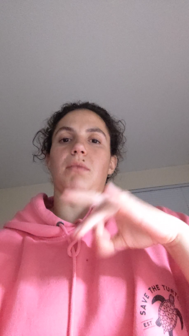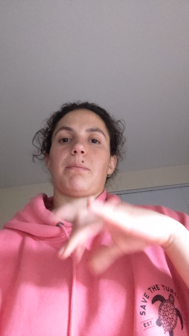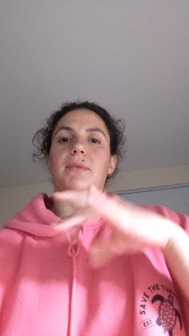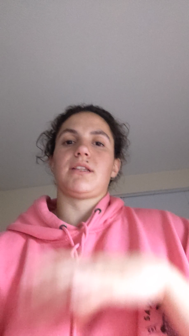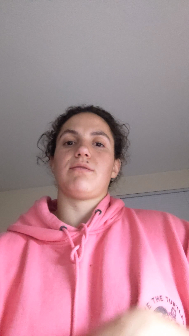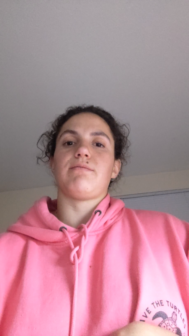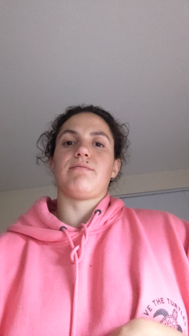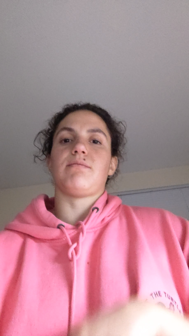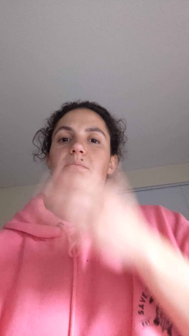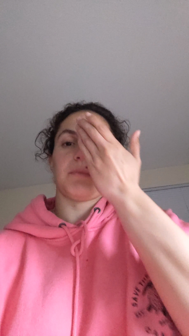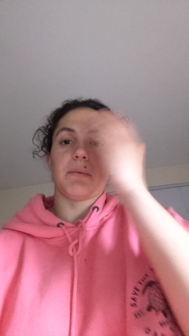peekaboo